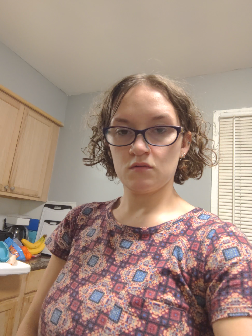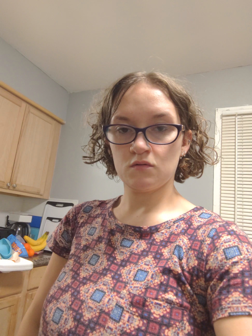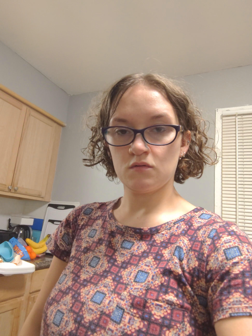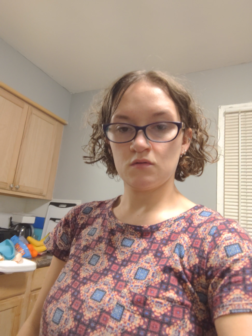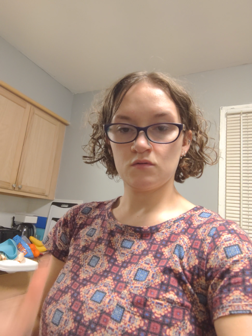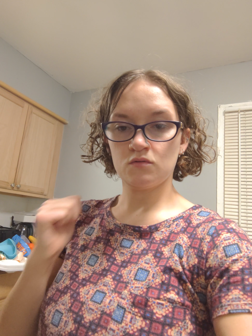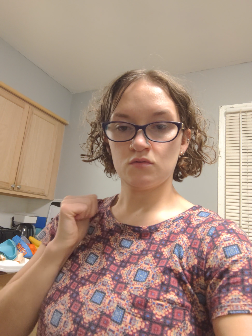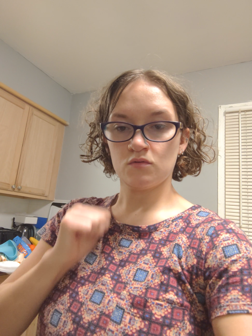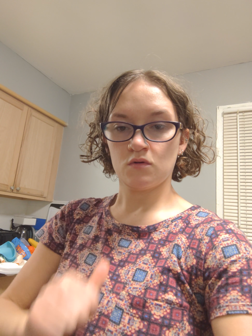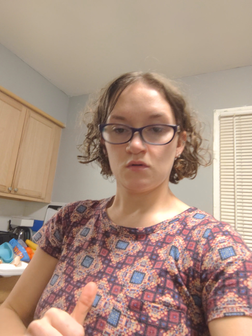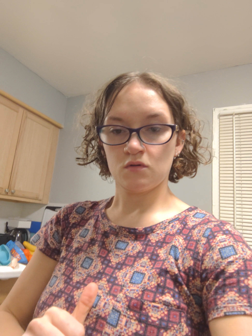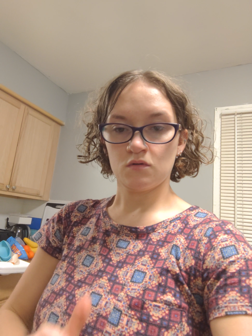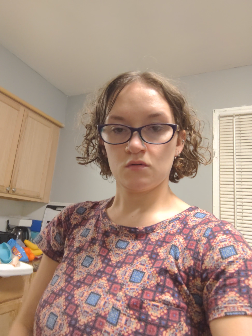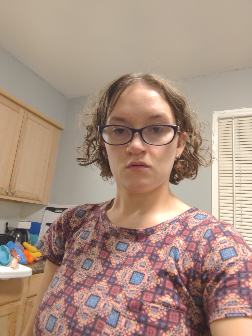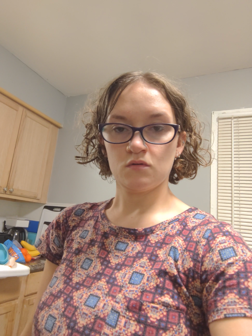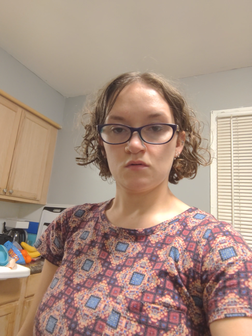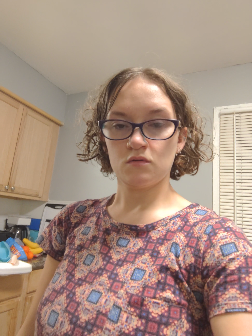jacket